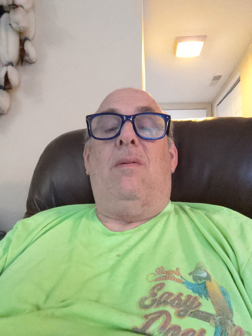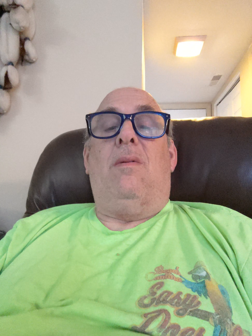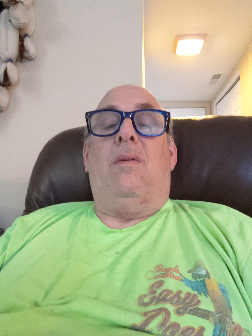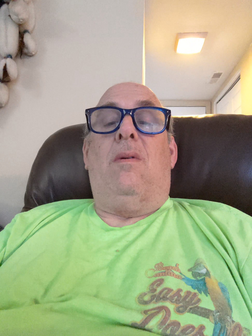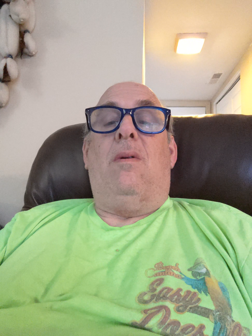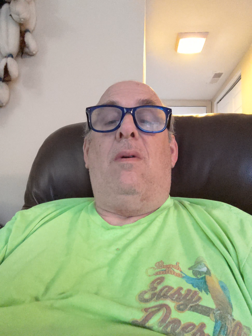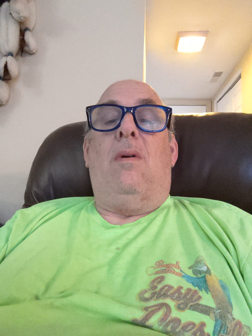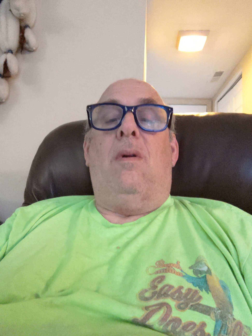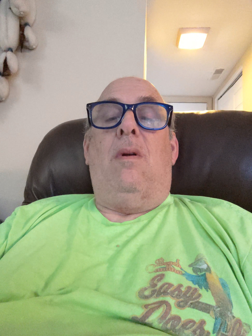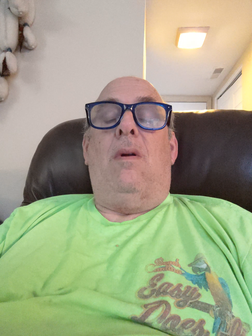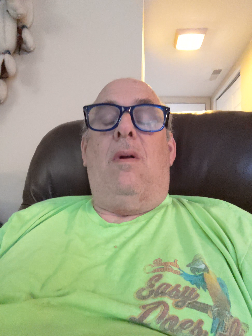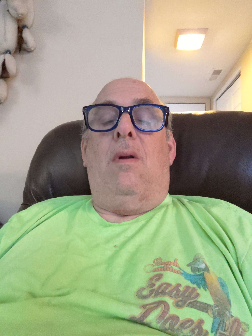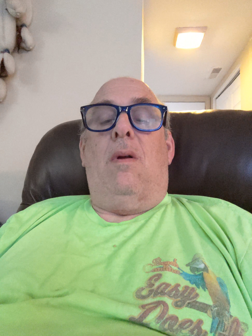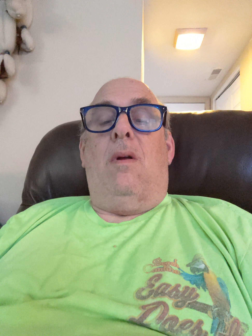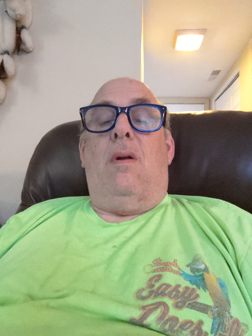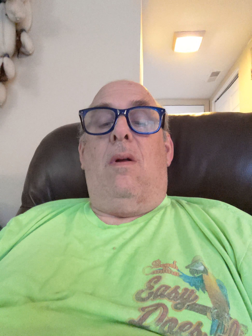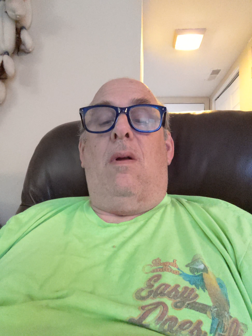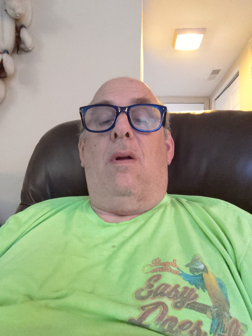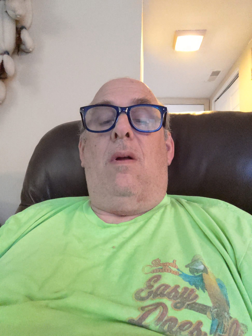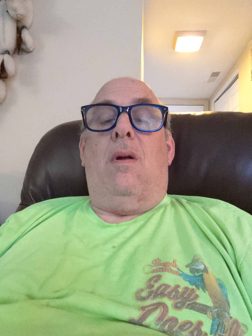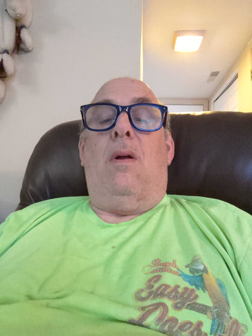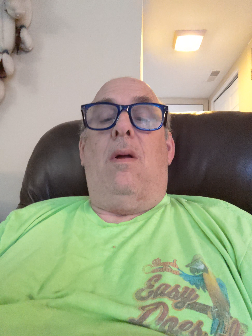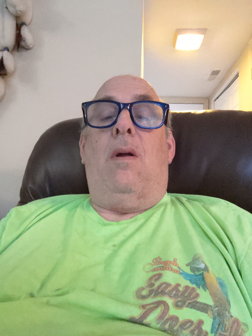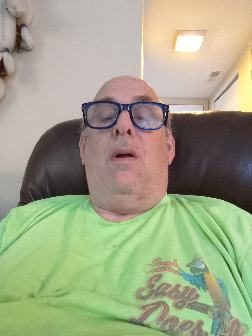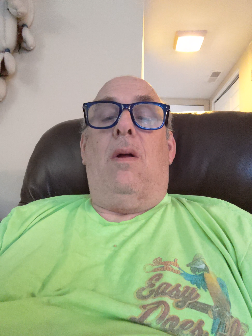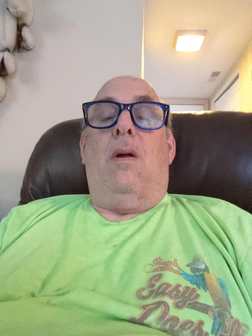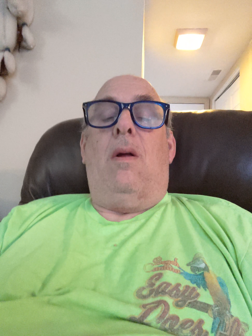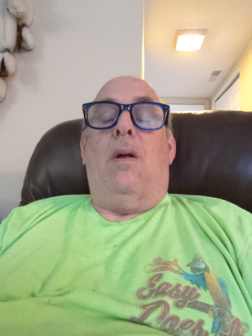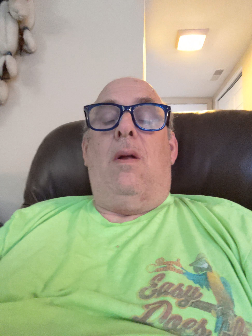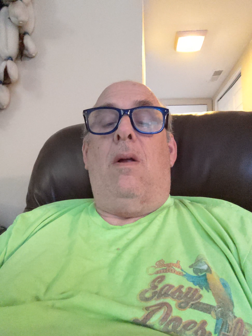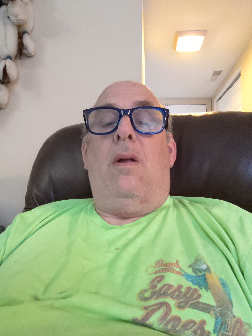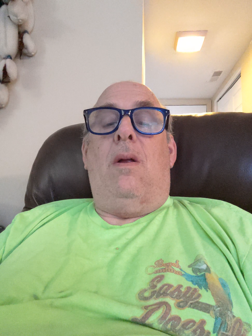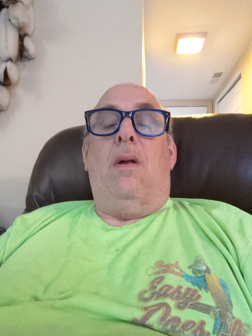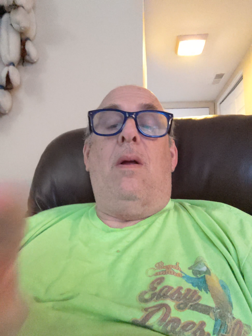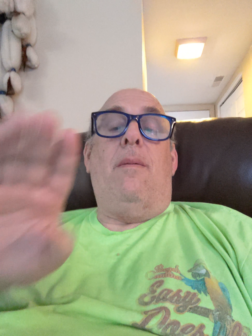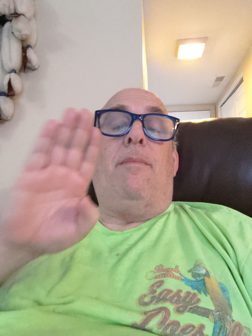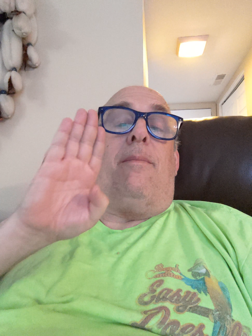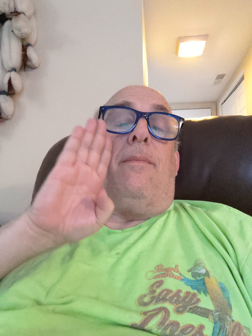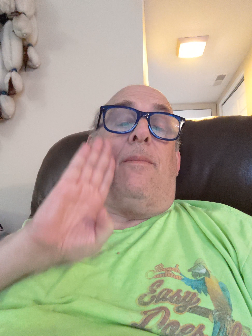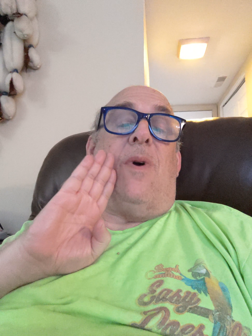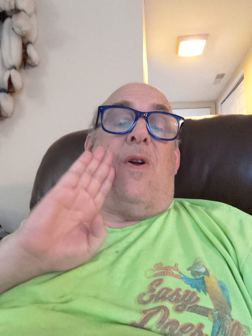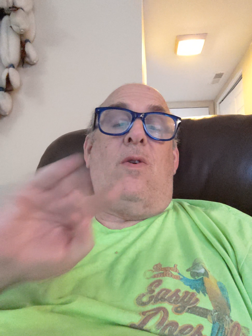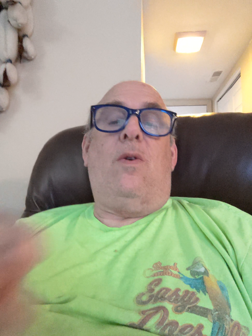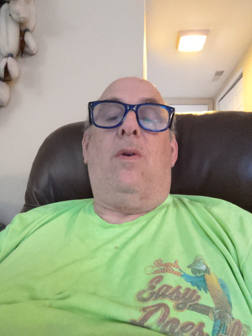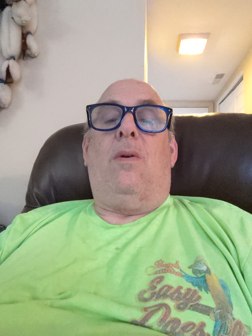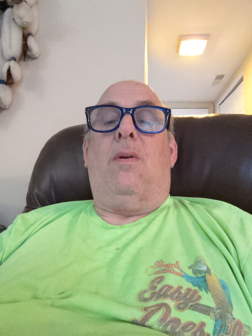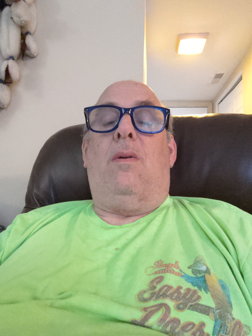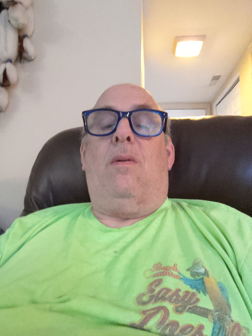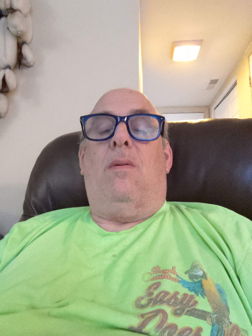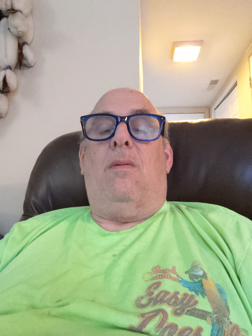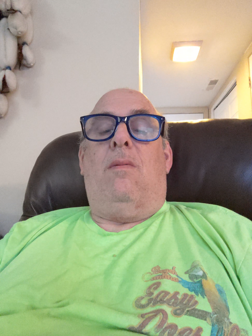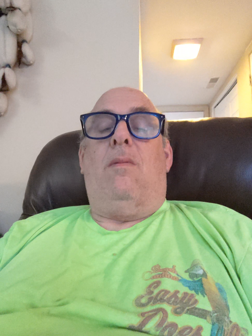brown